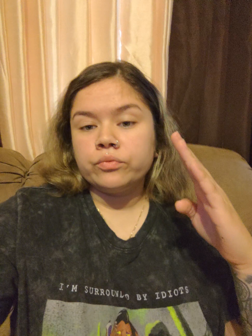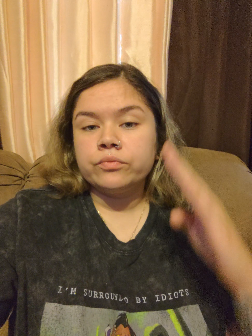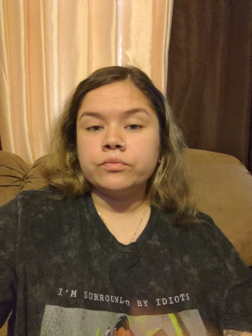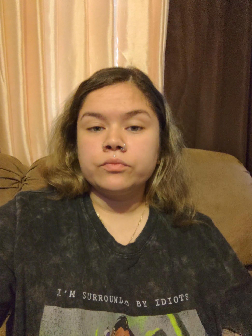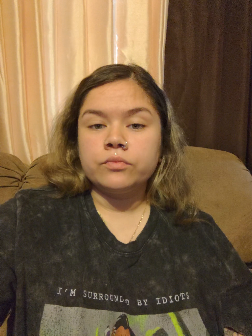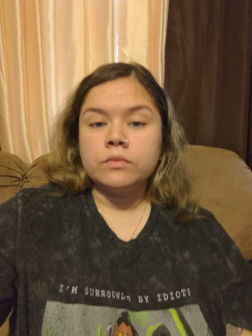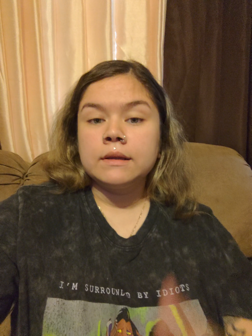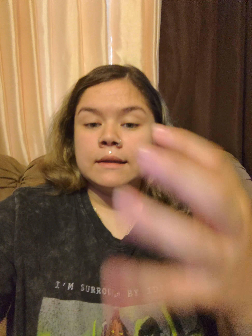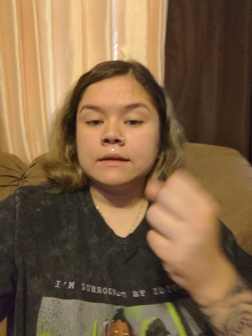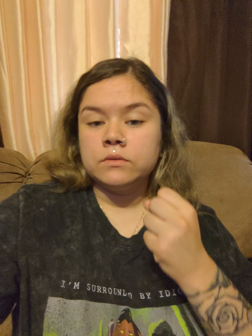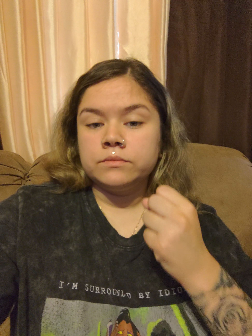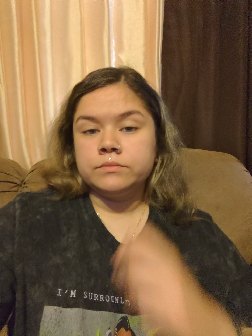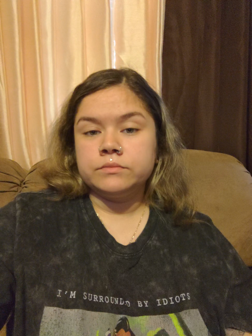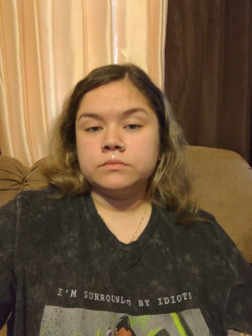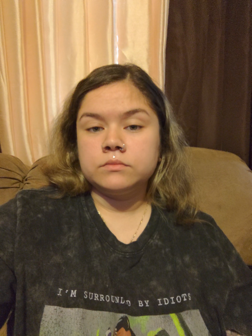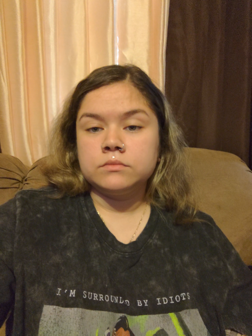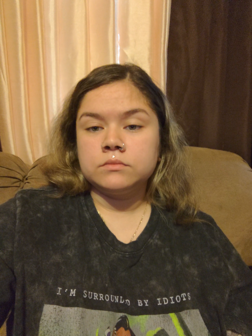get